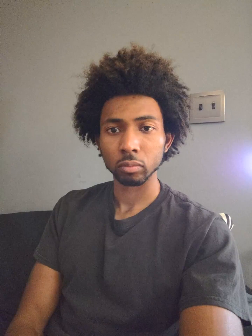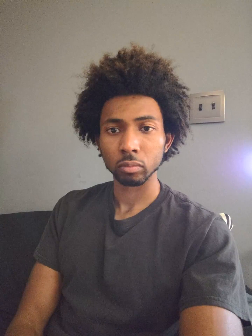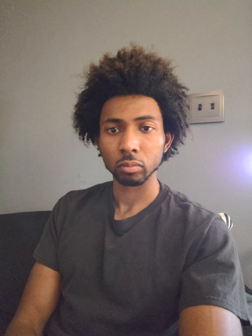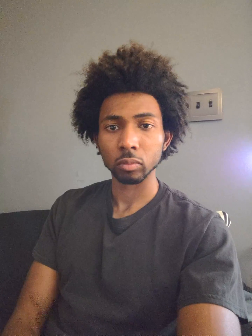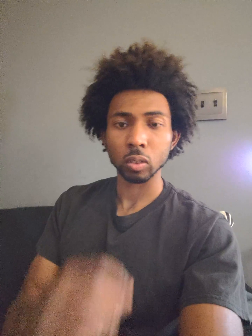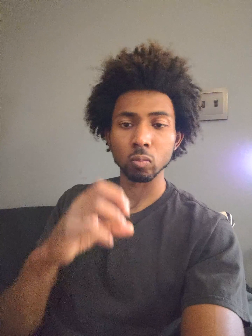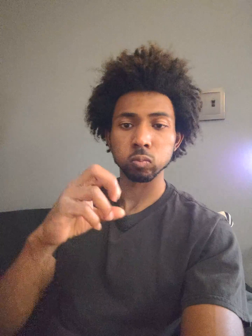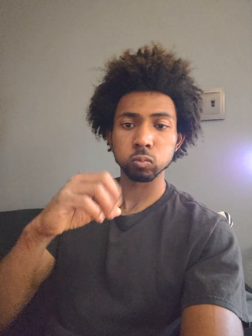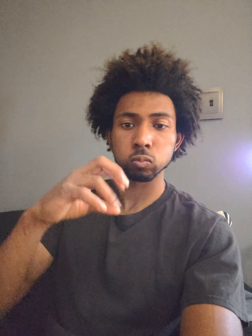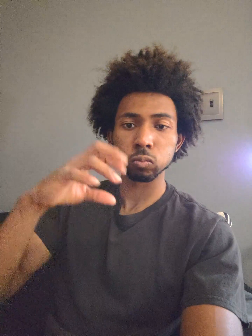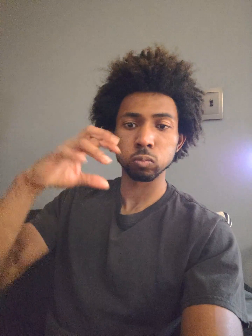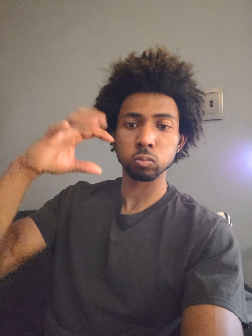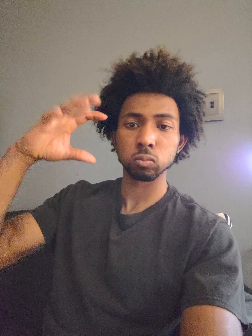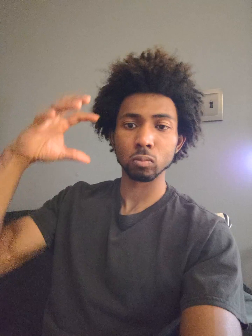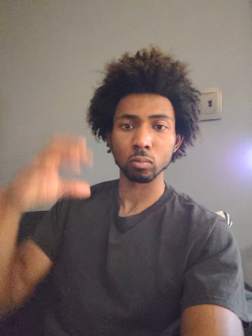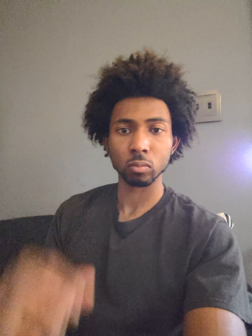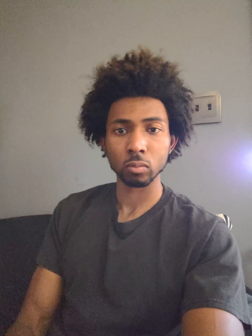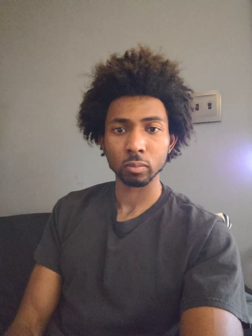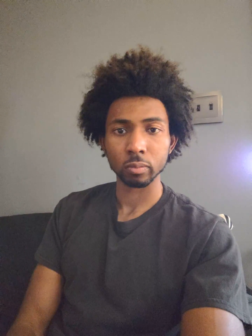bubbles